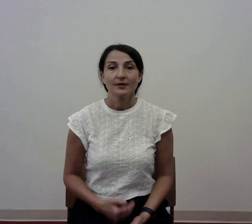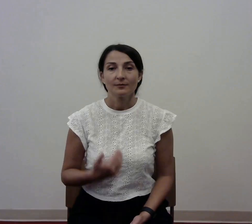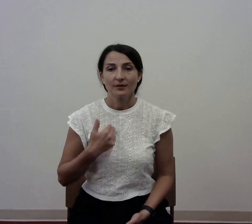mən